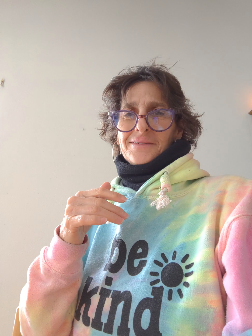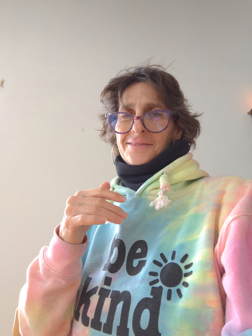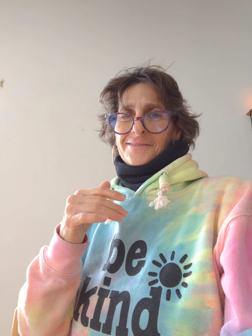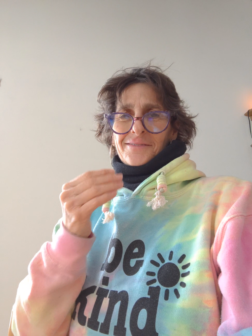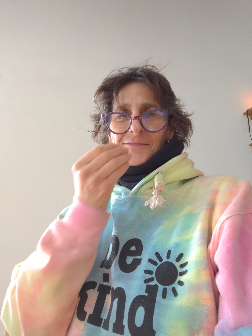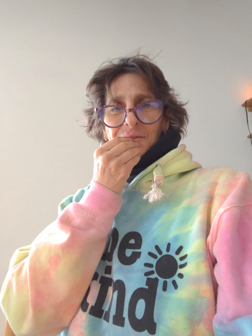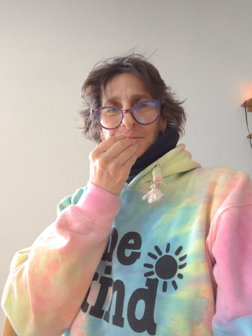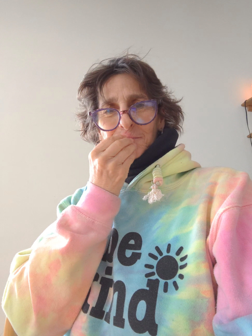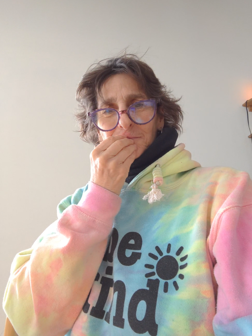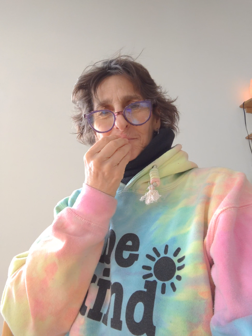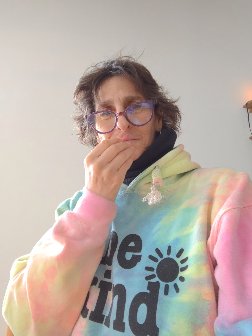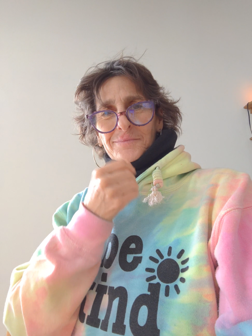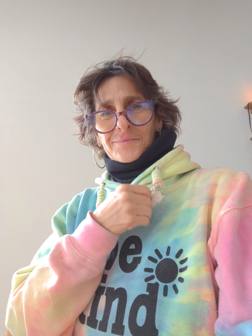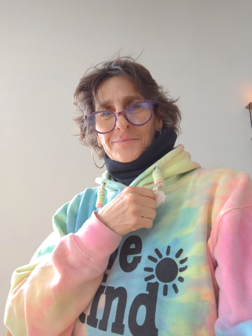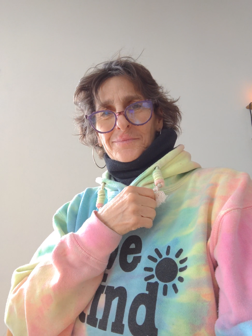food